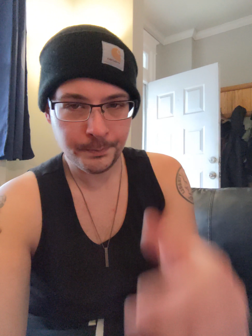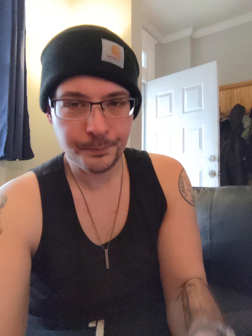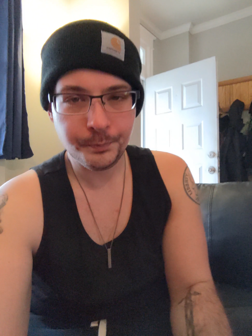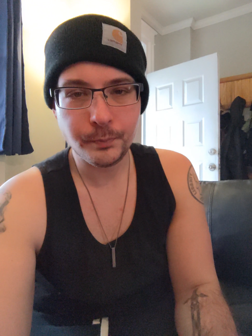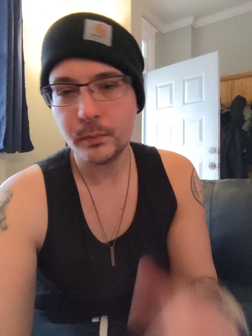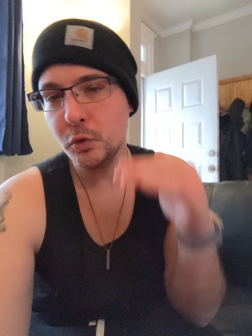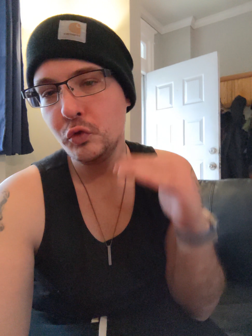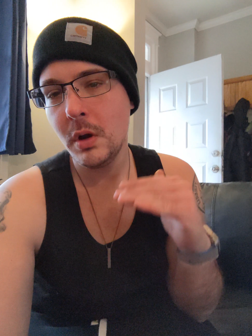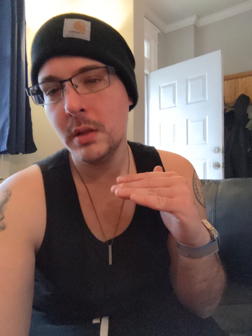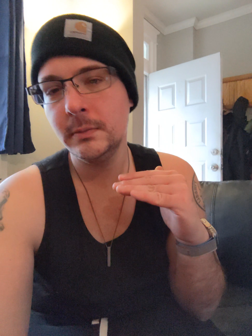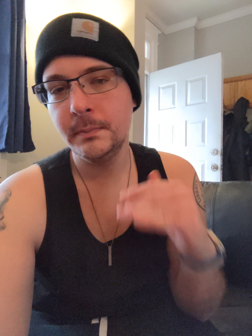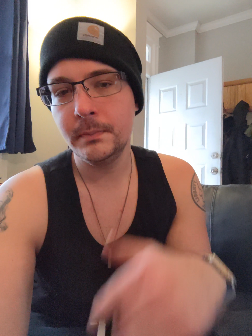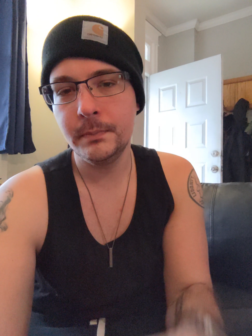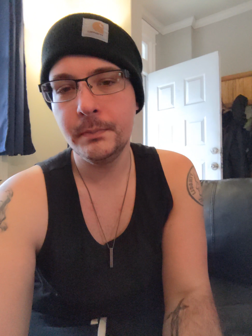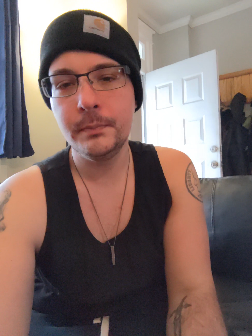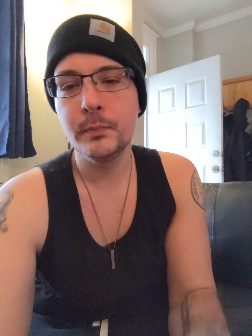child